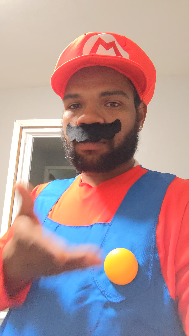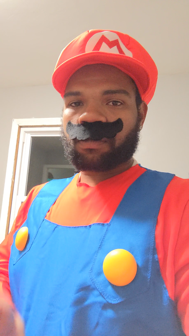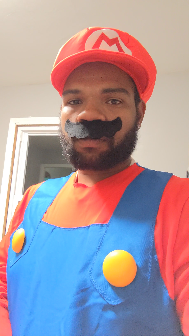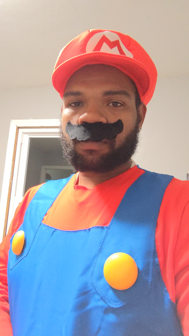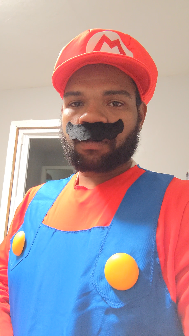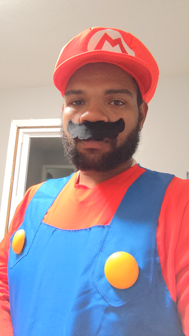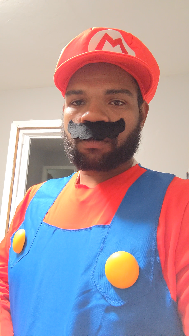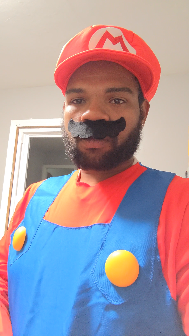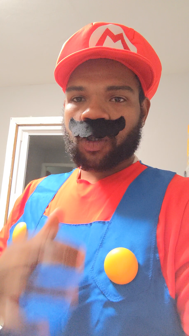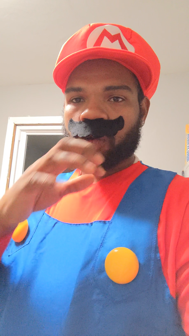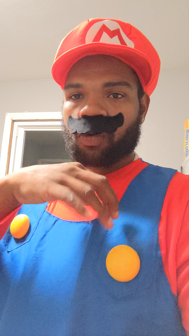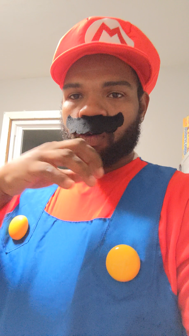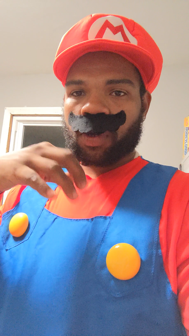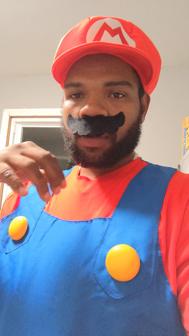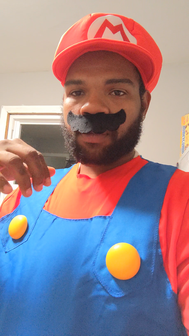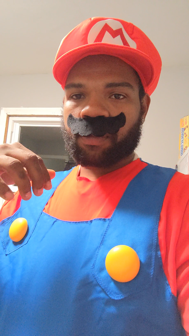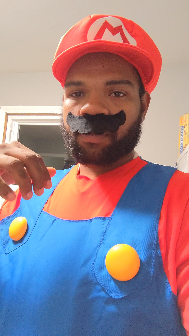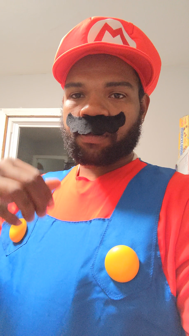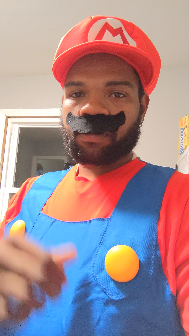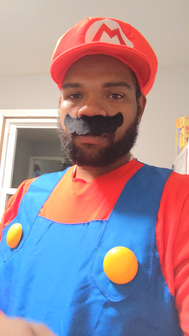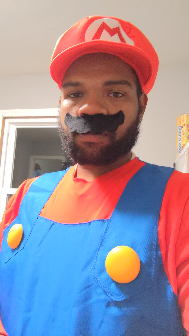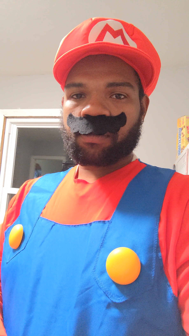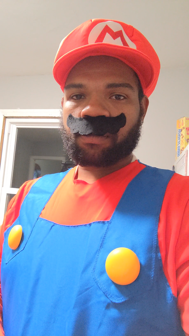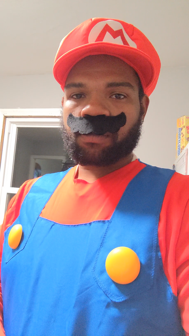grapes